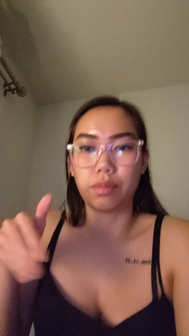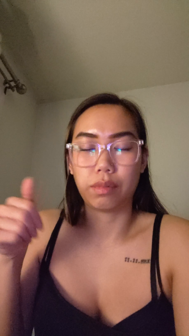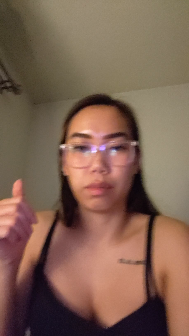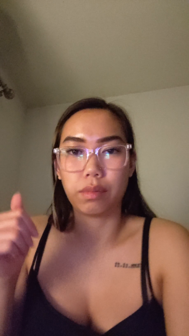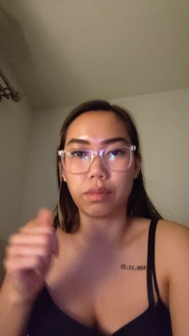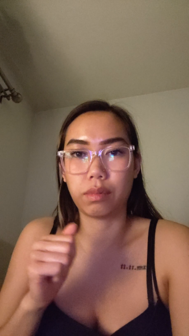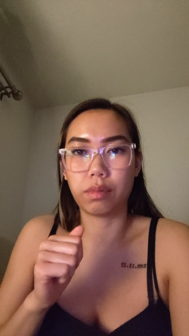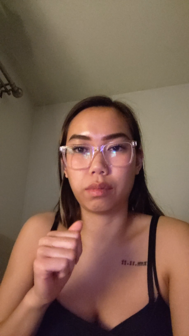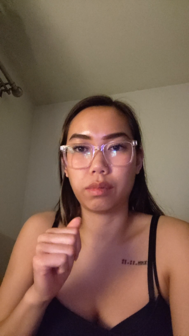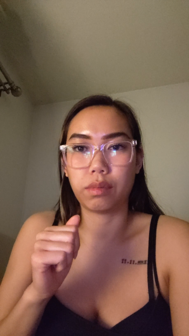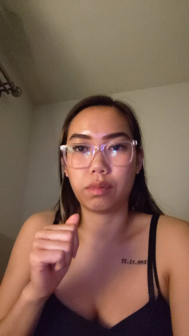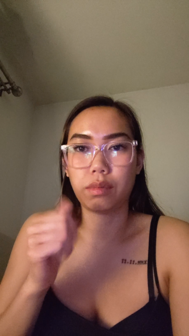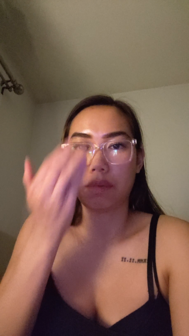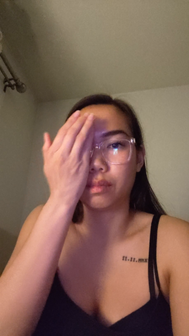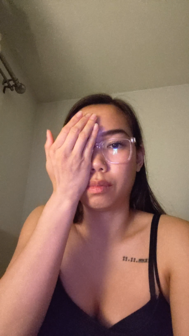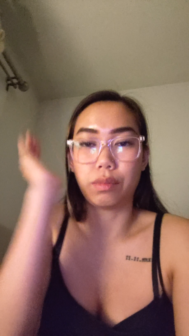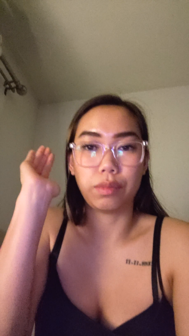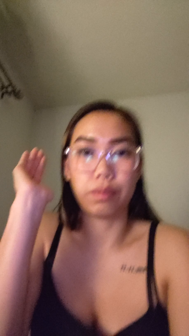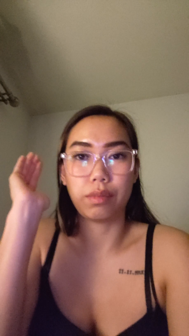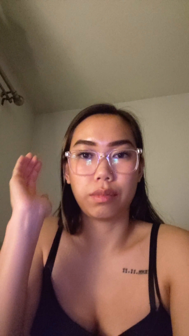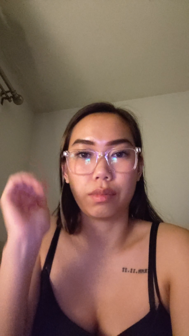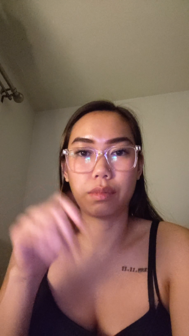peekaboo